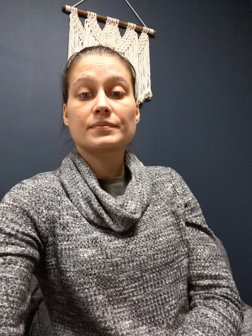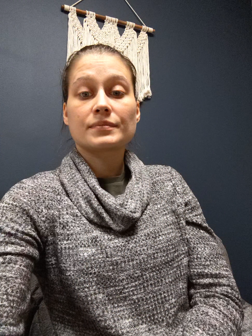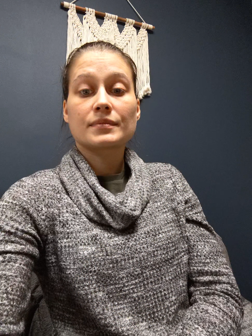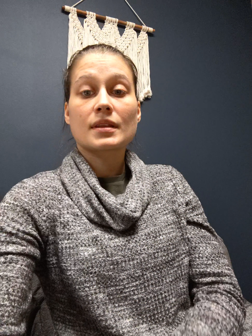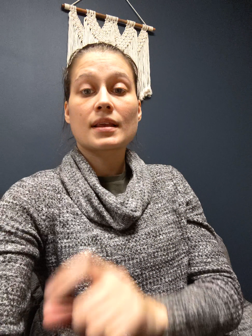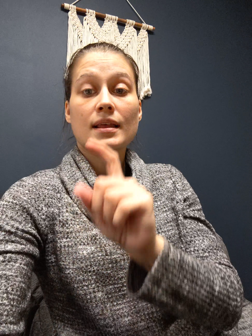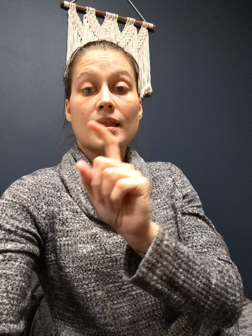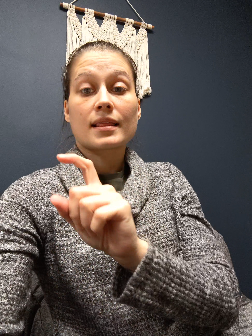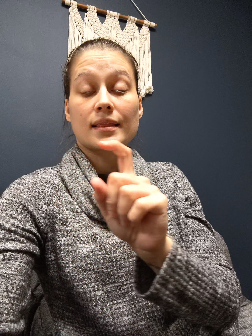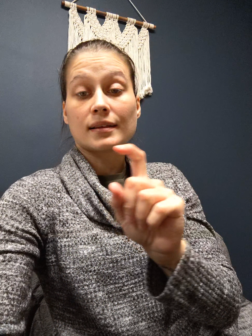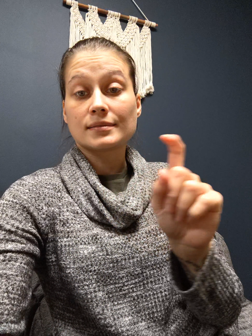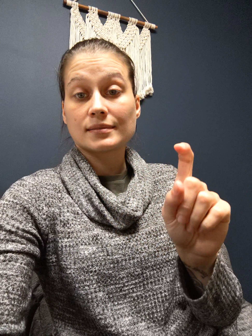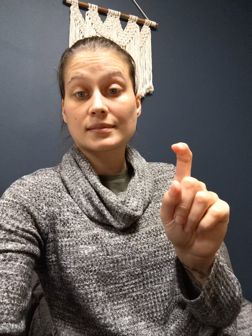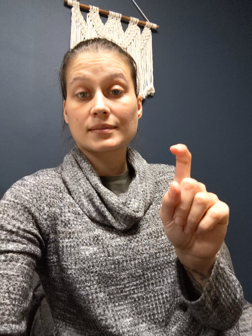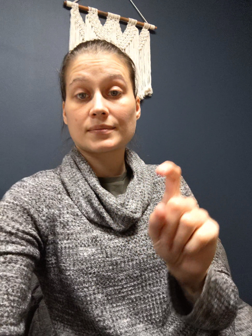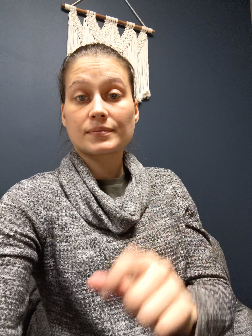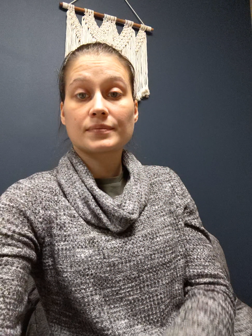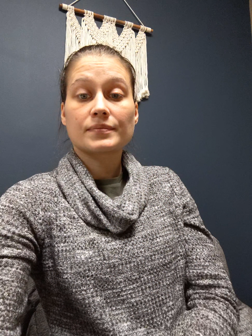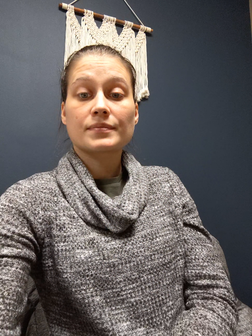closet